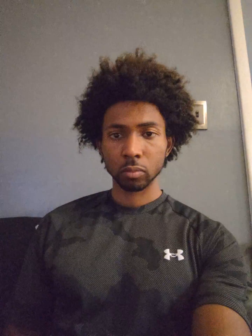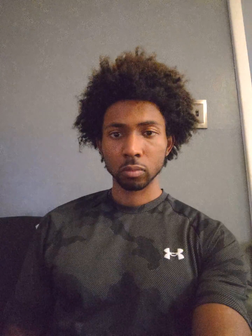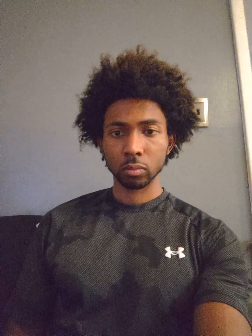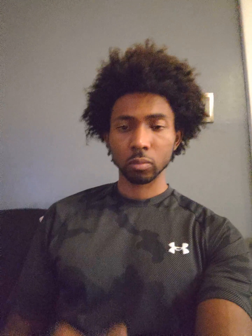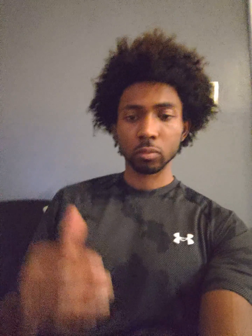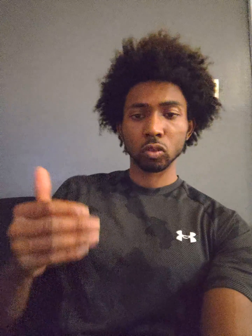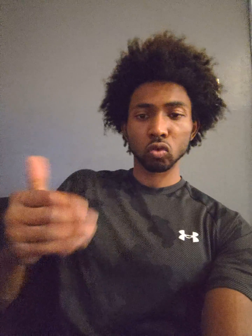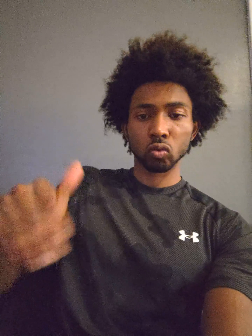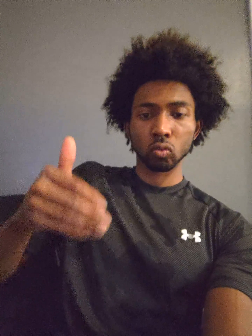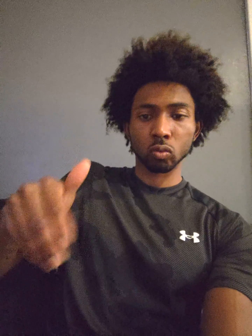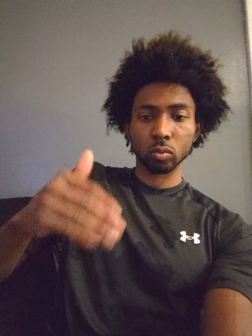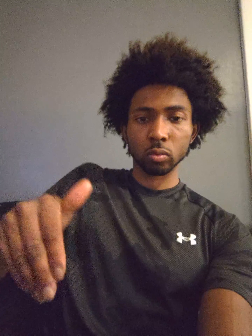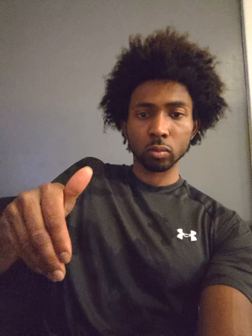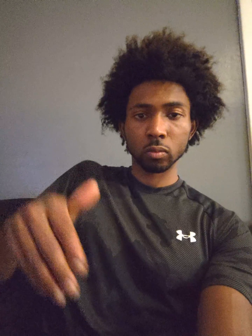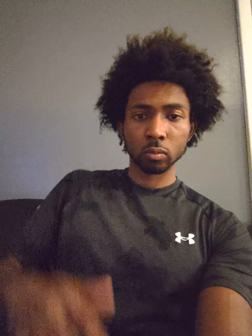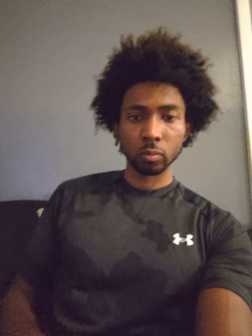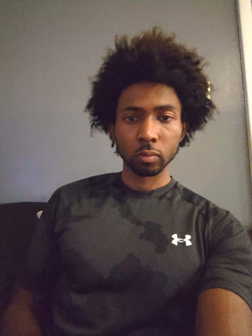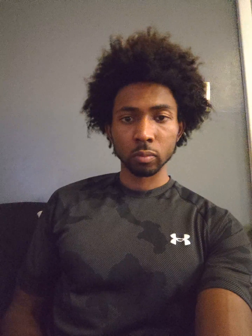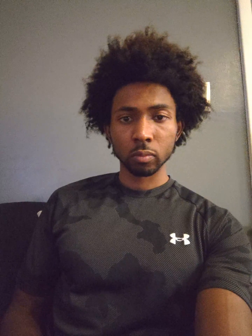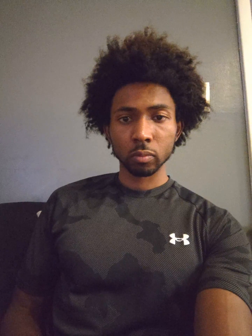shorts